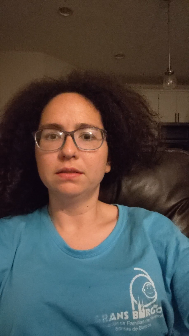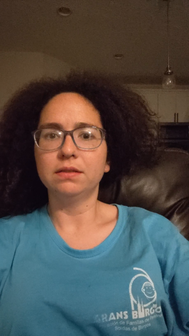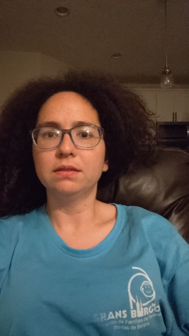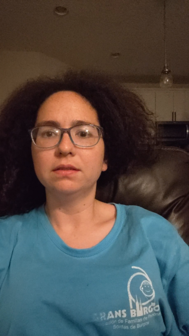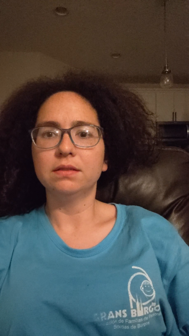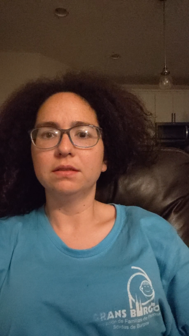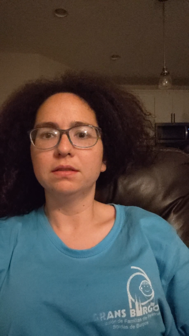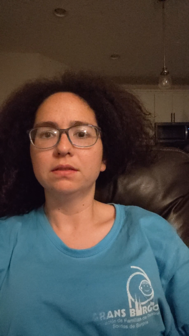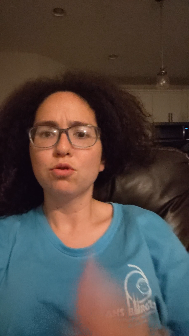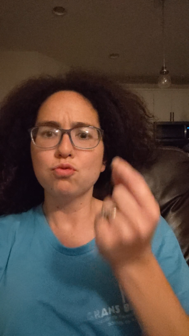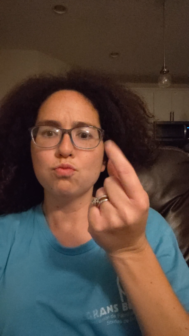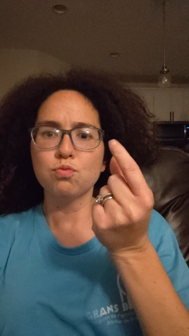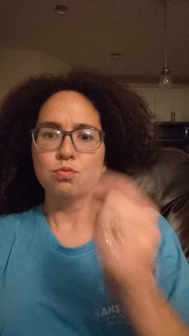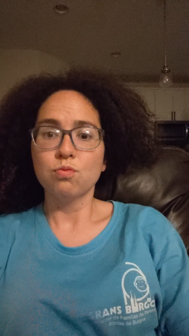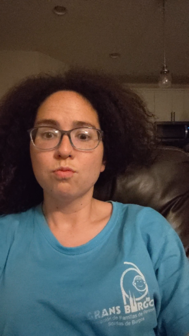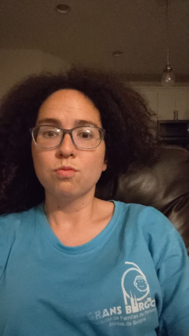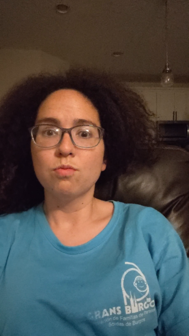do